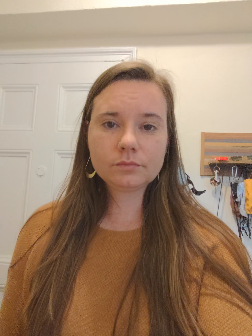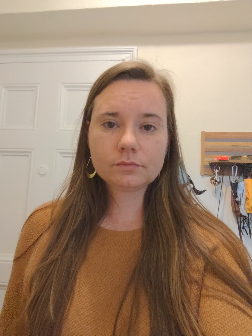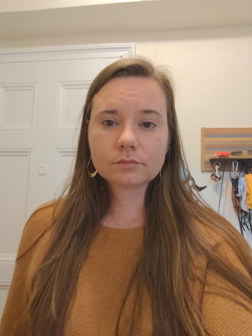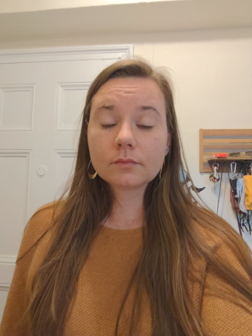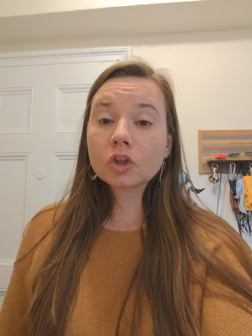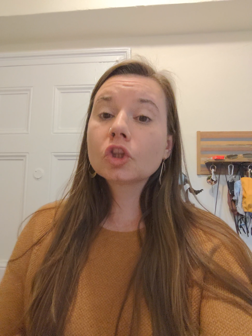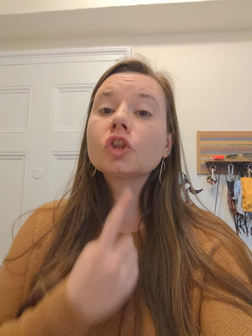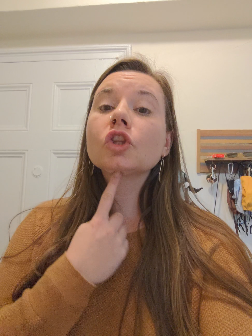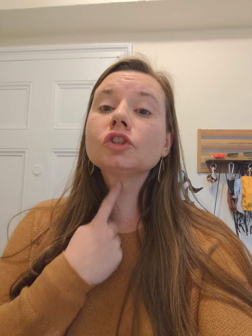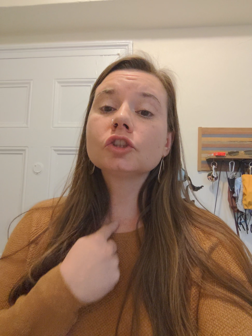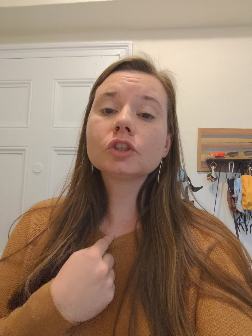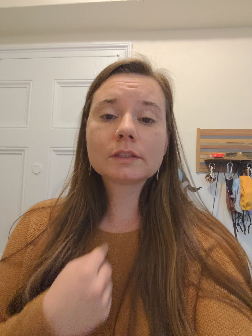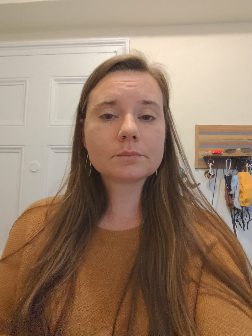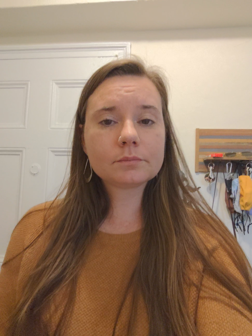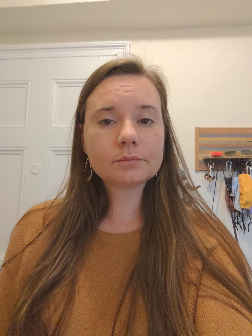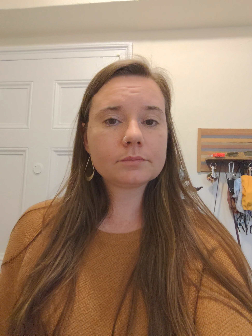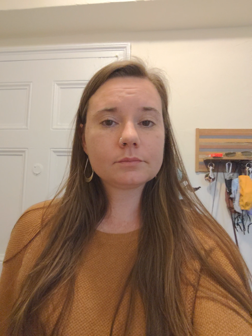thirsty